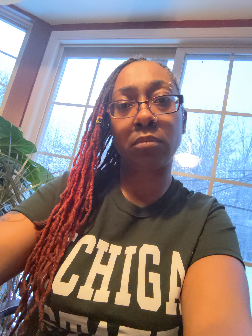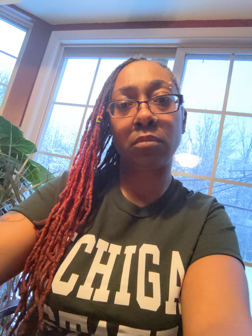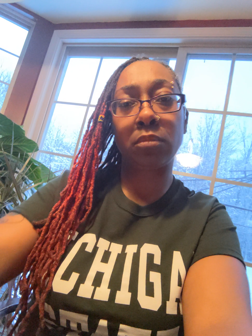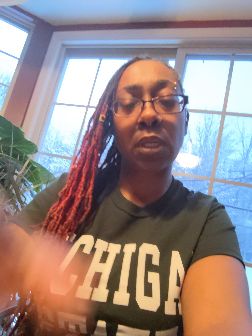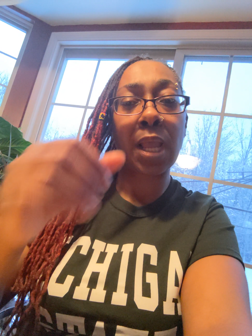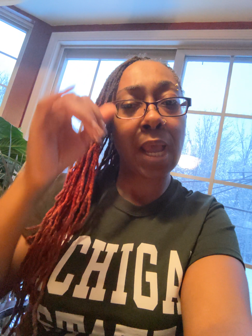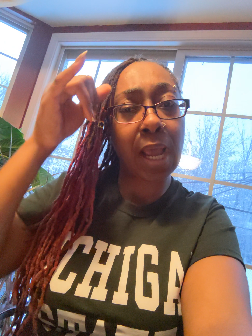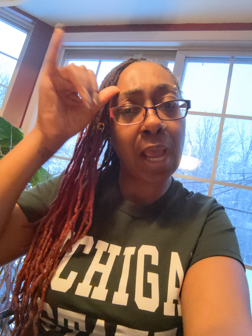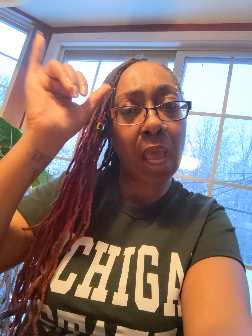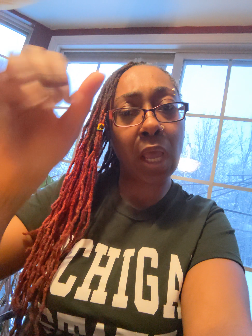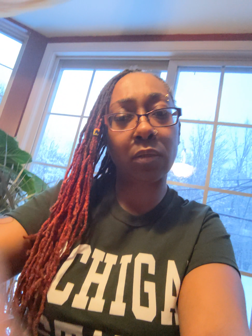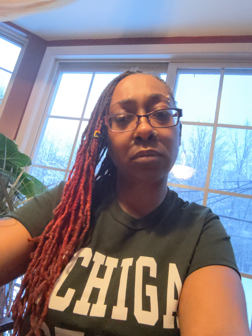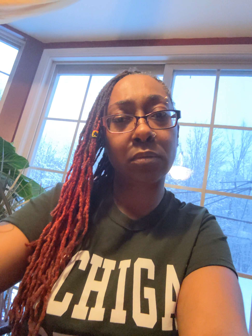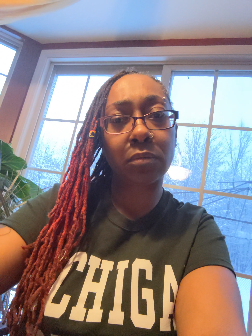cow